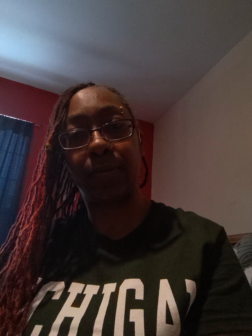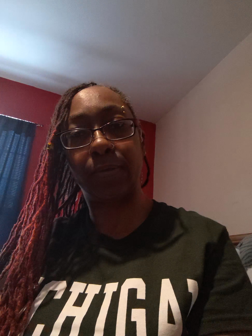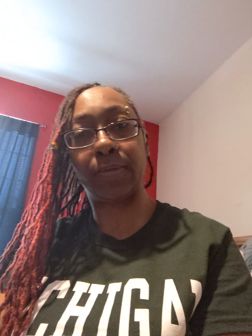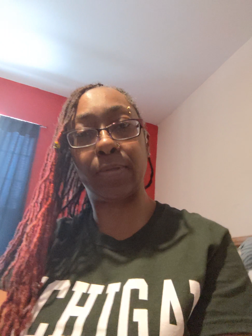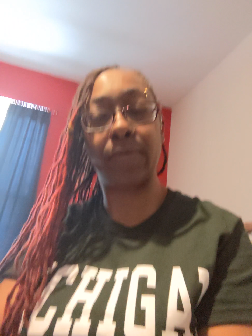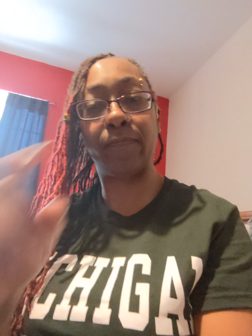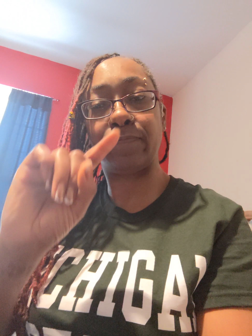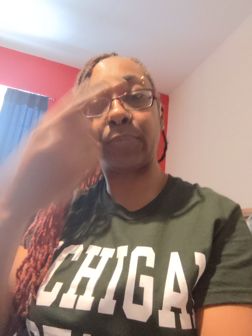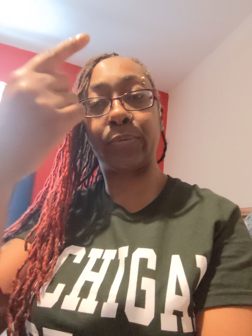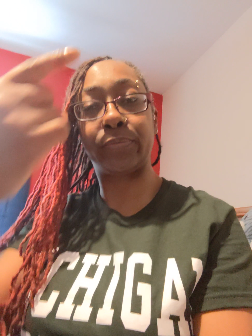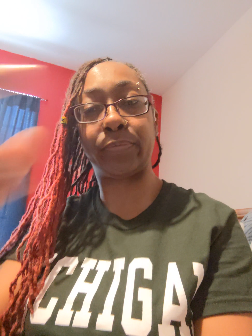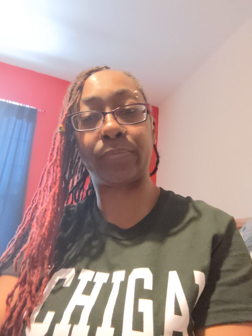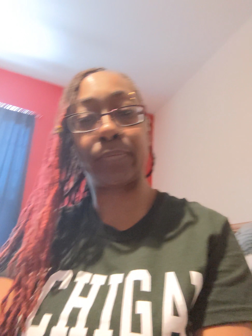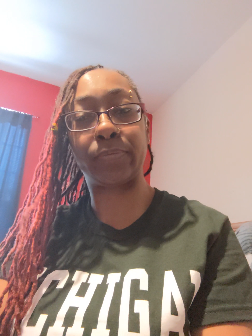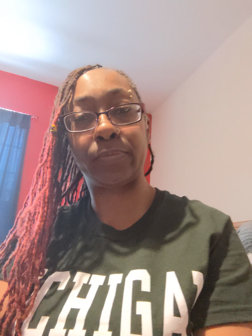first